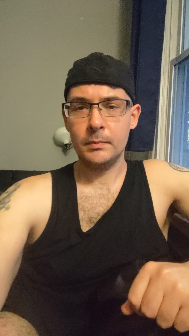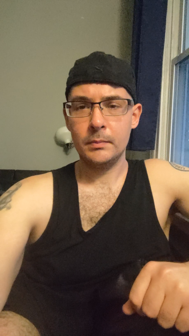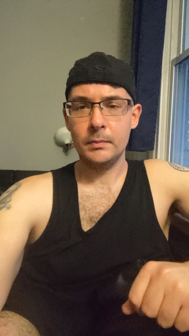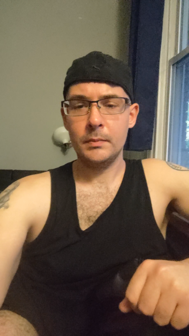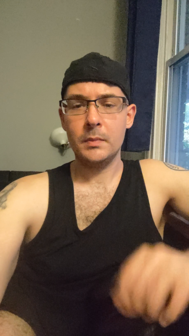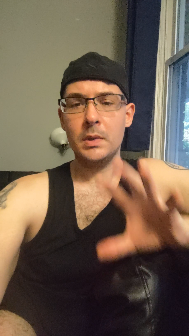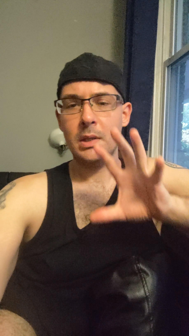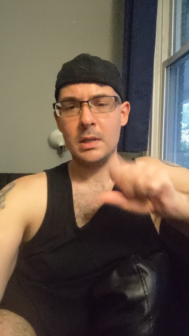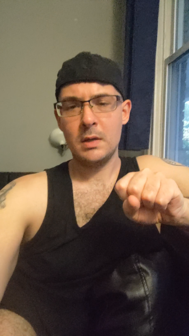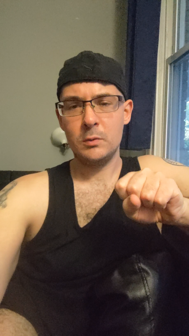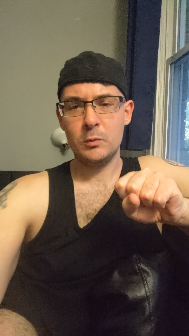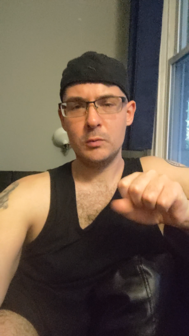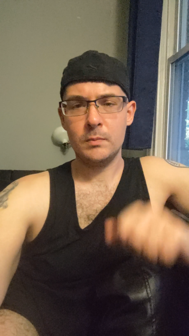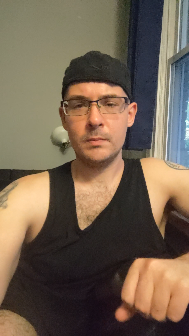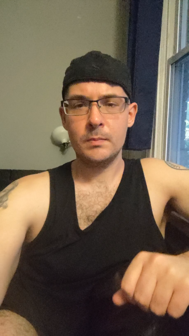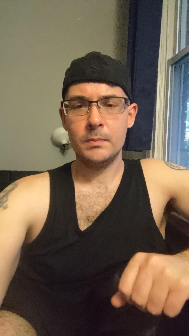catch